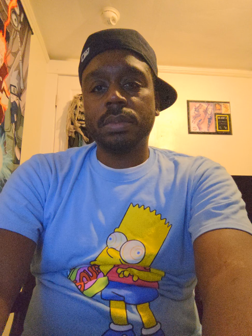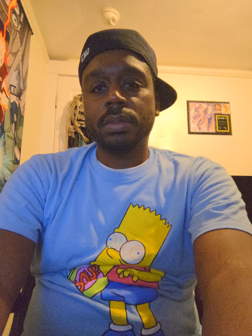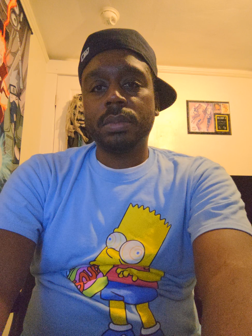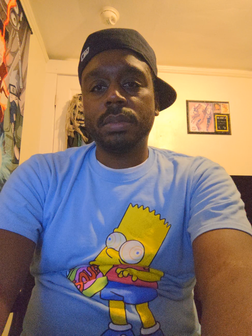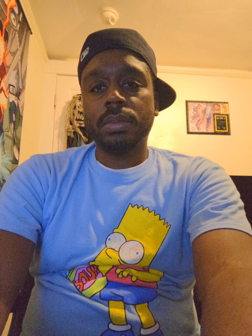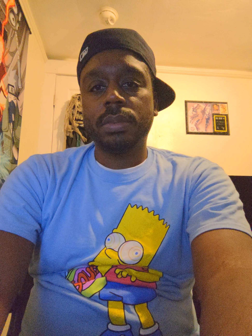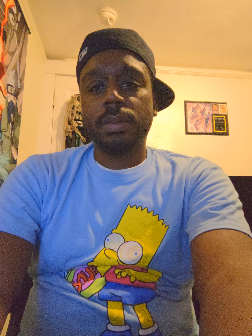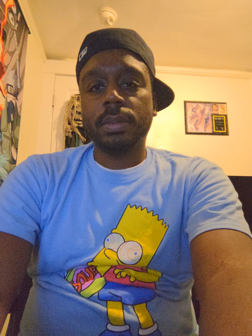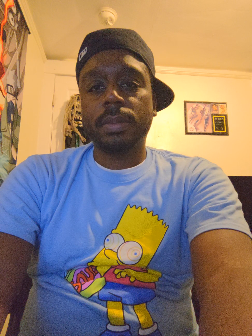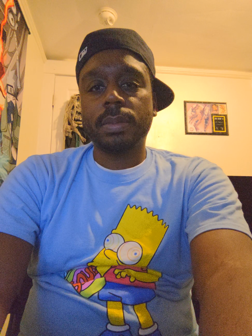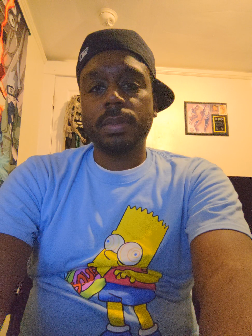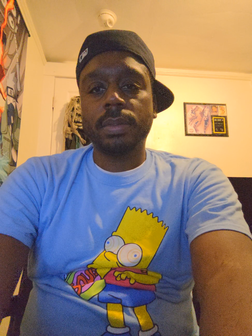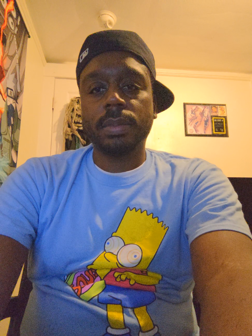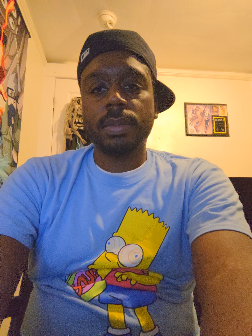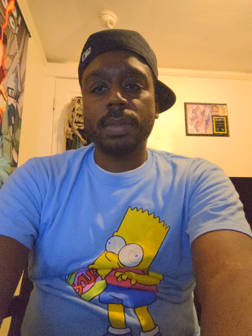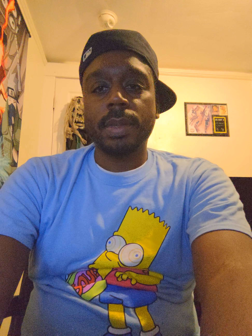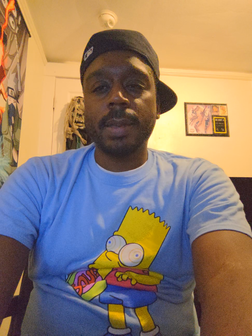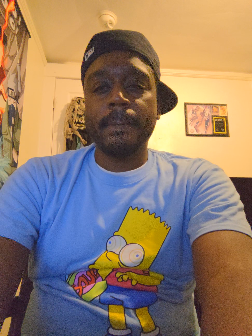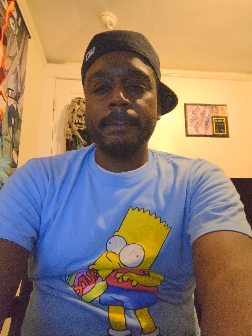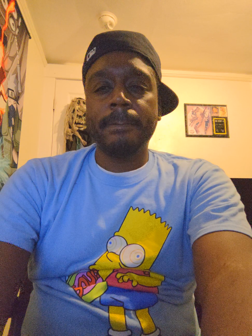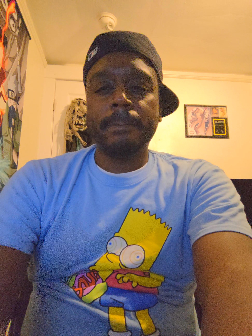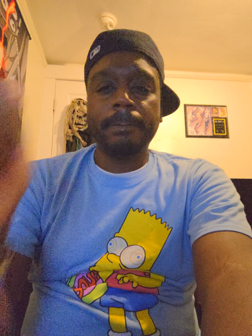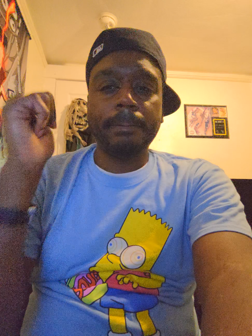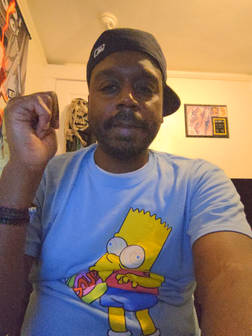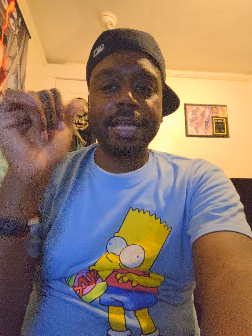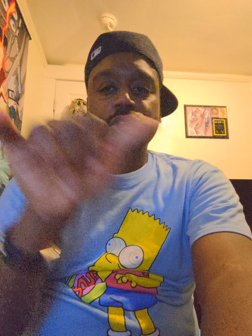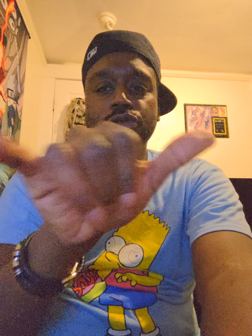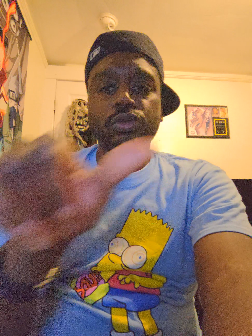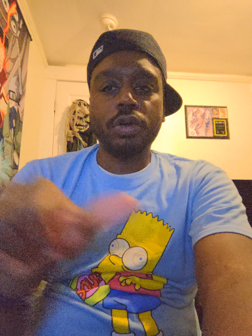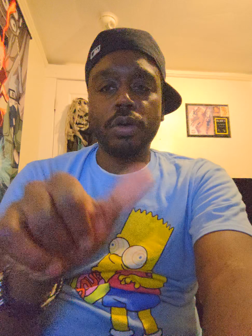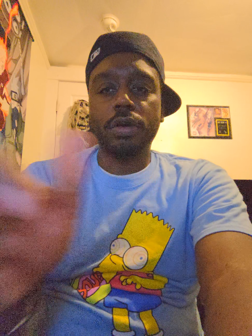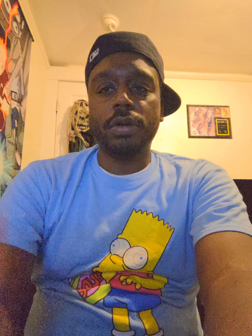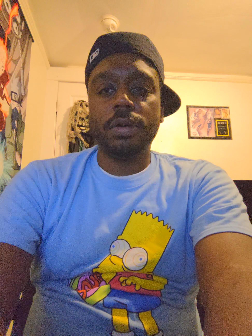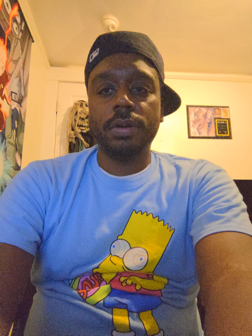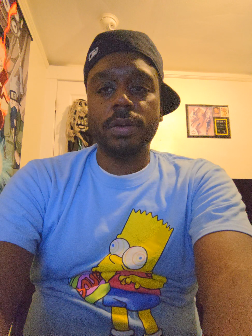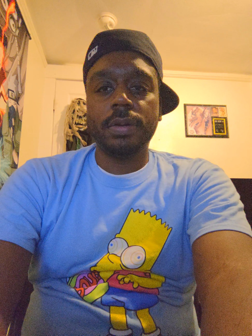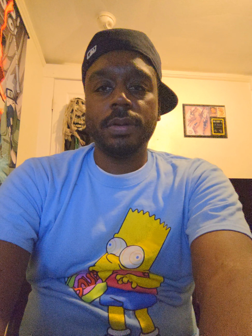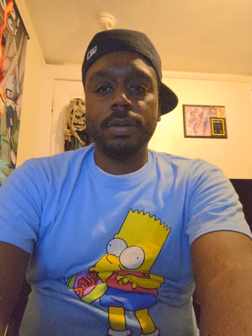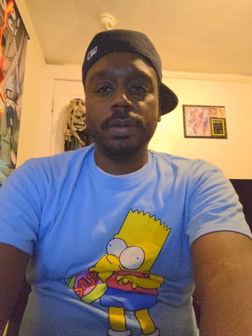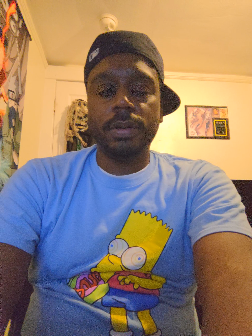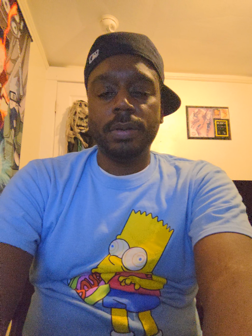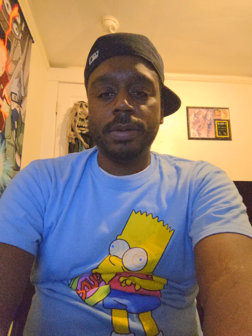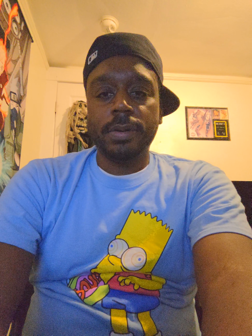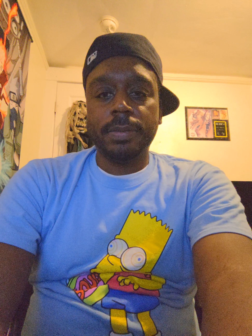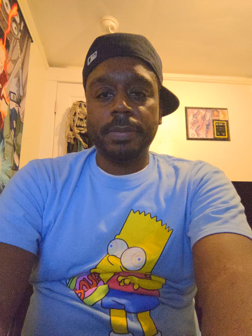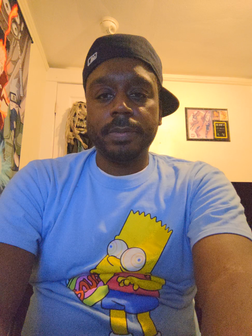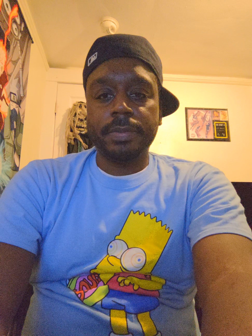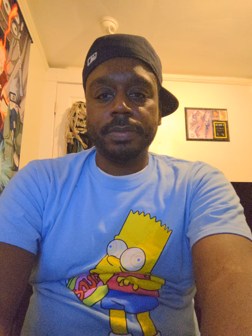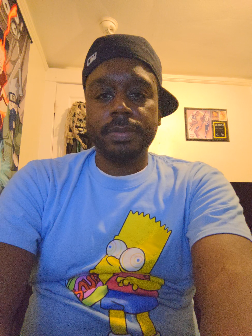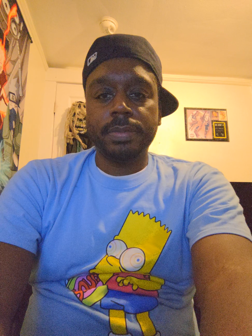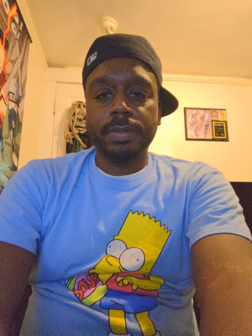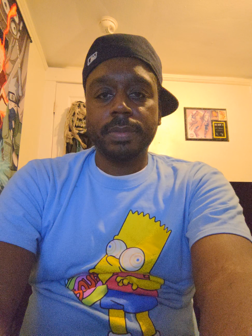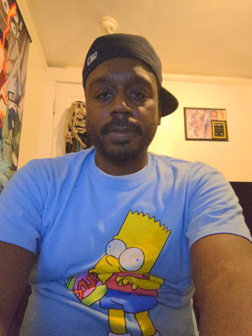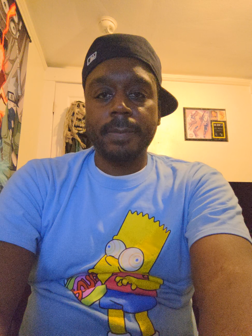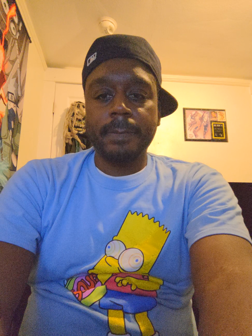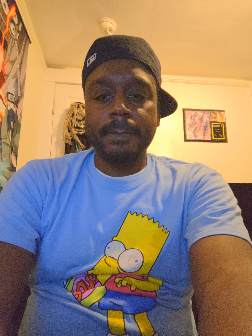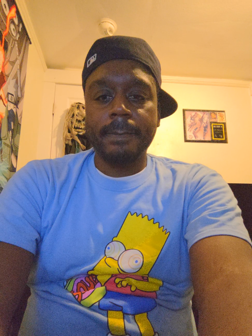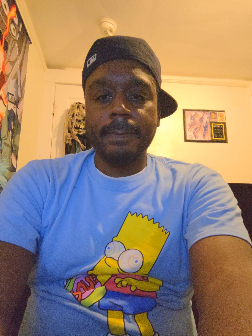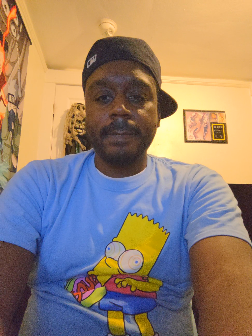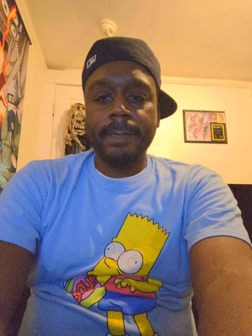backyard